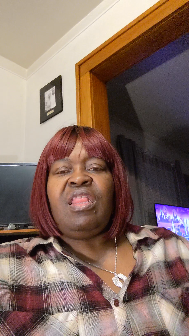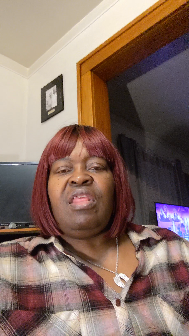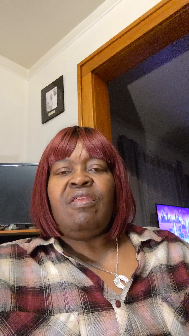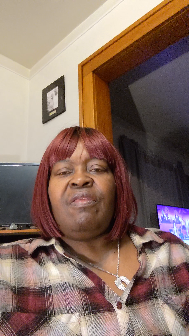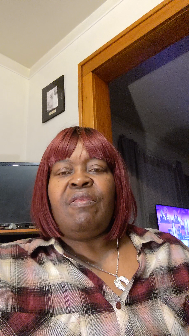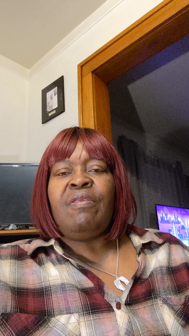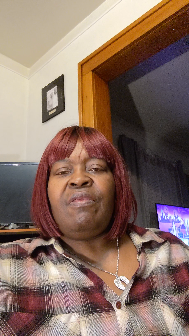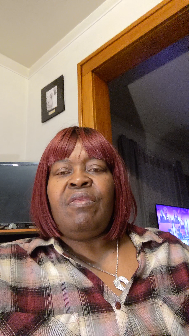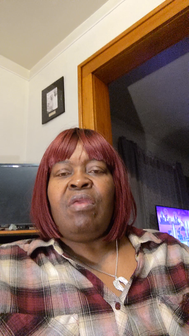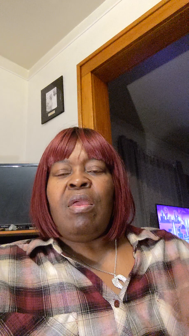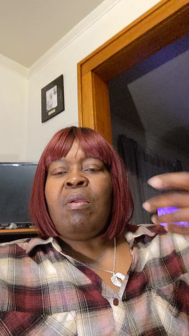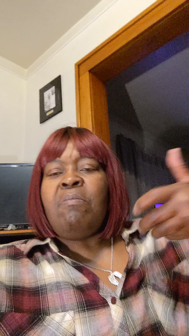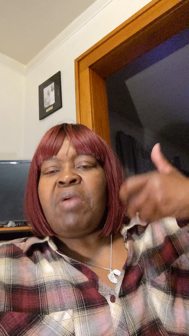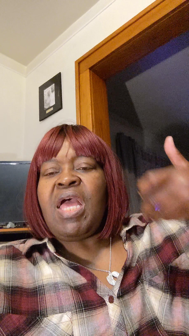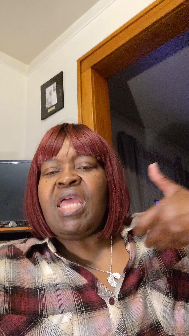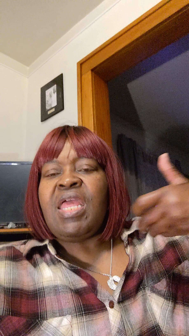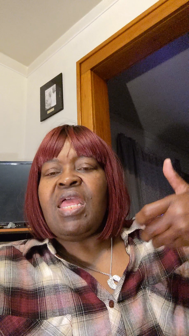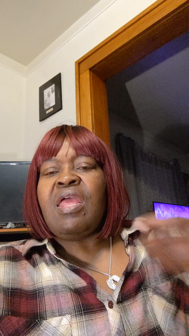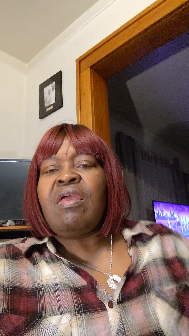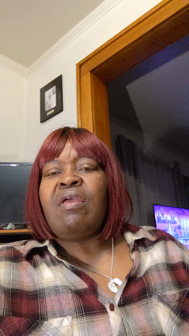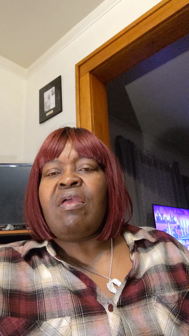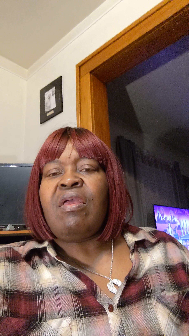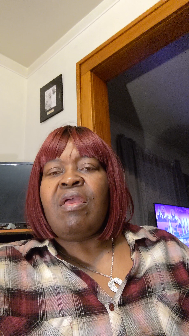monkey